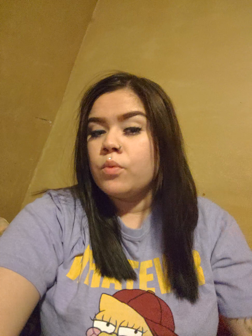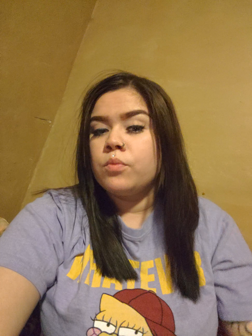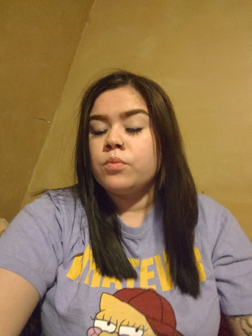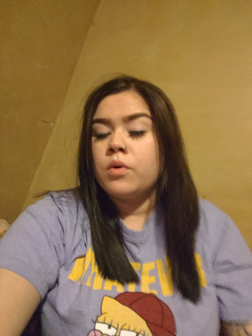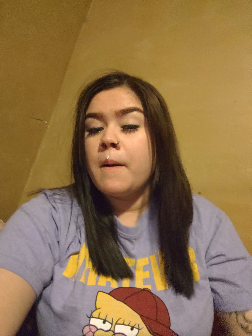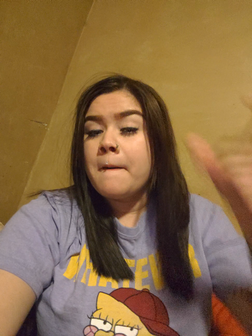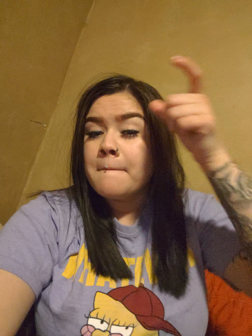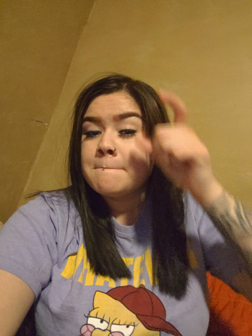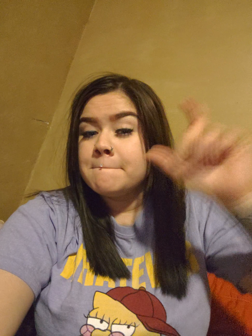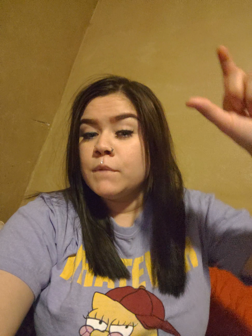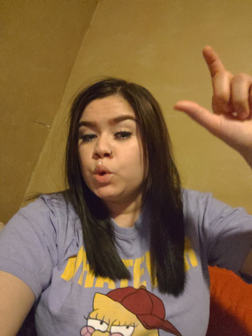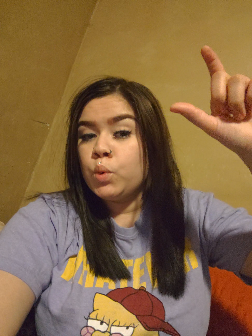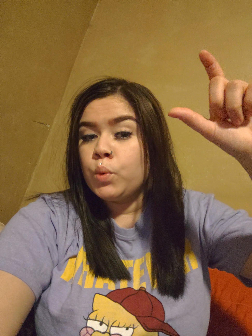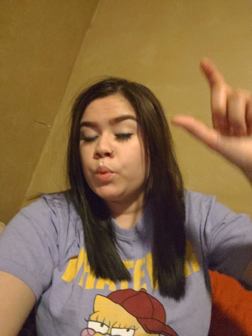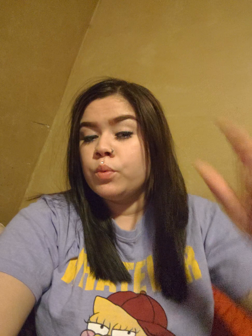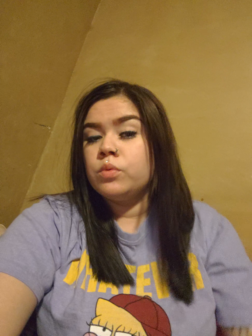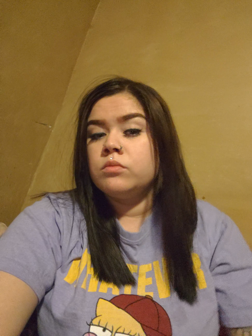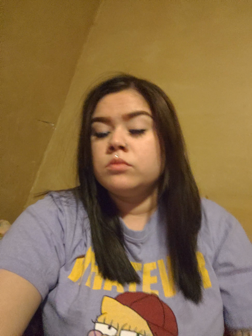moon